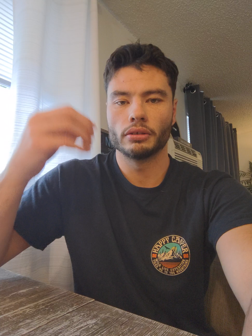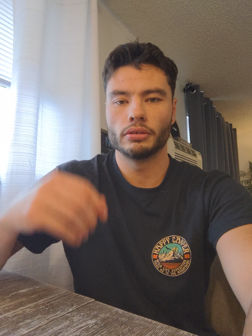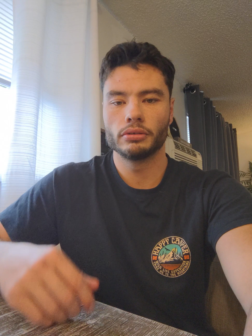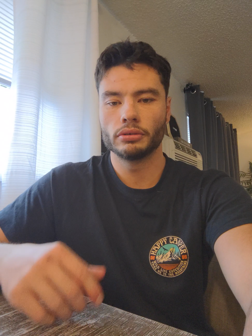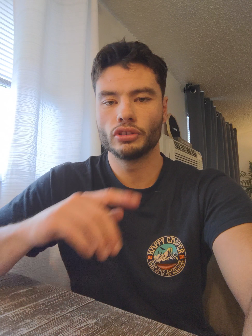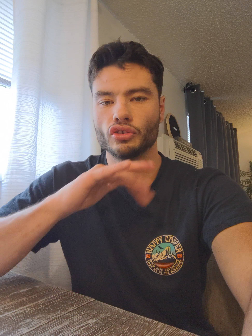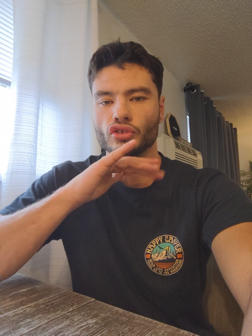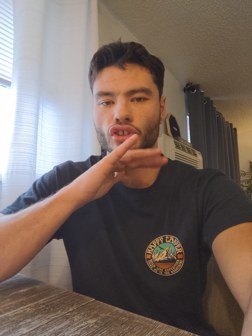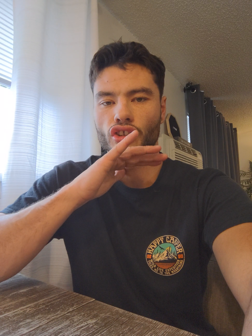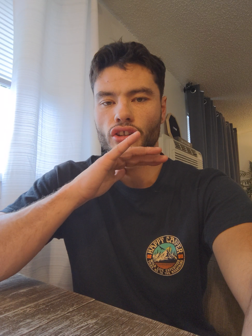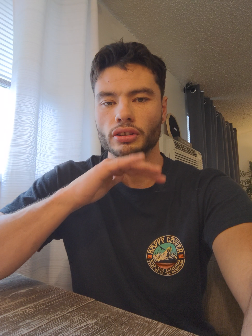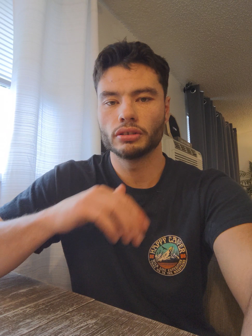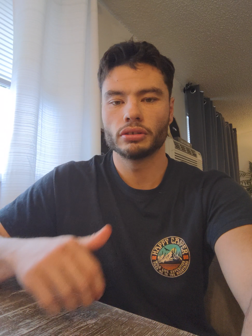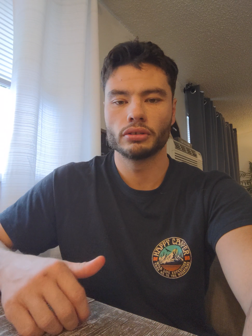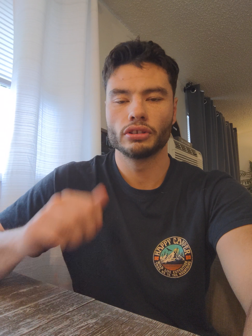dirty